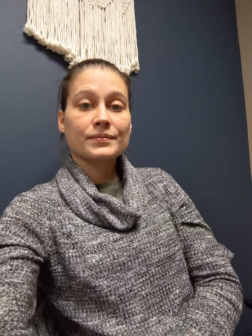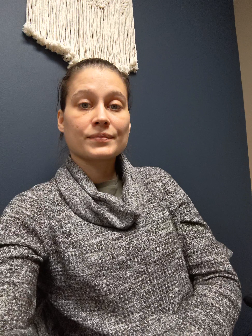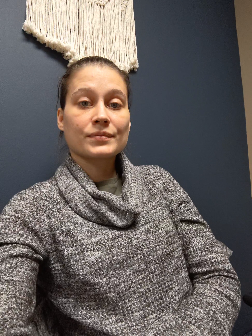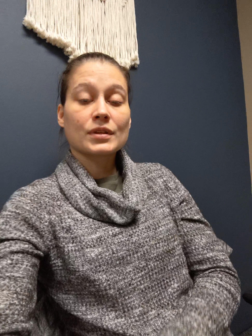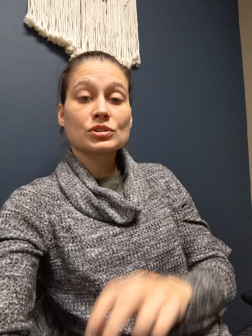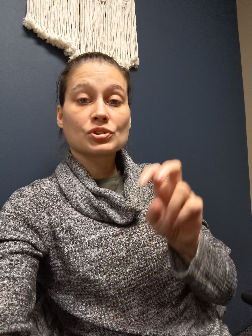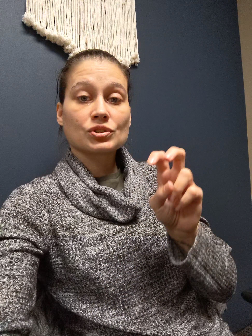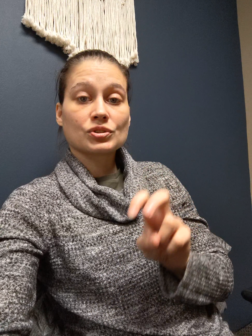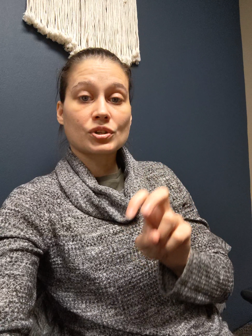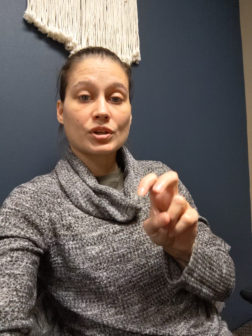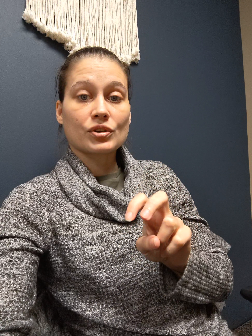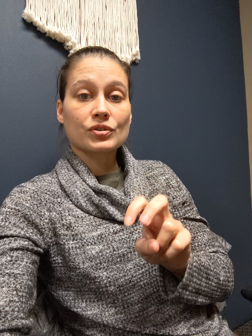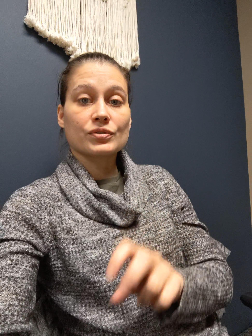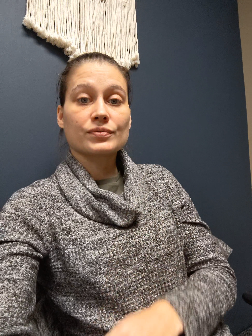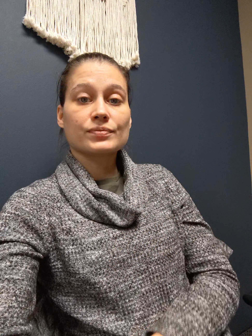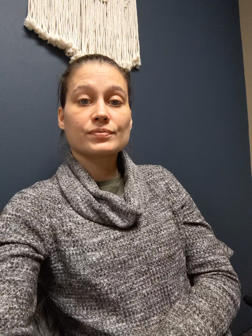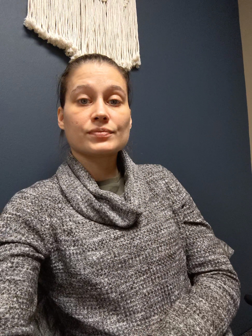chair